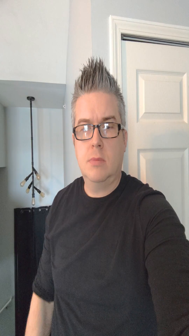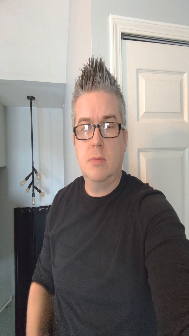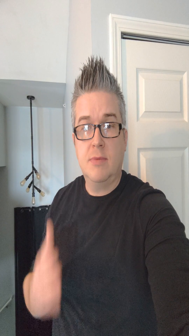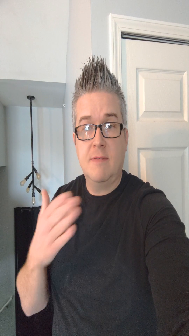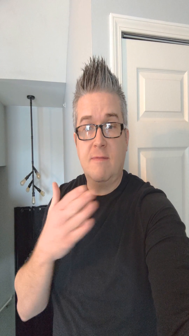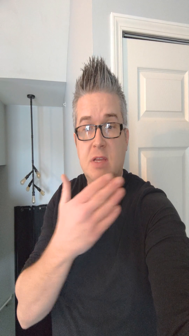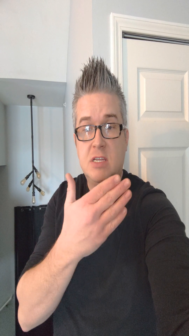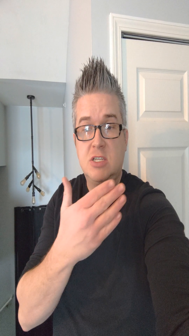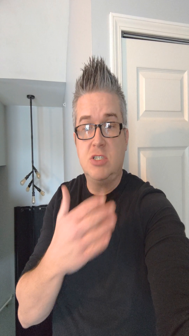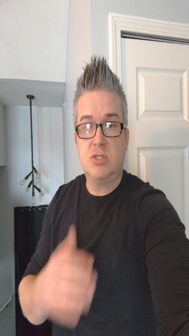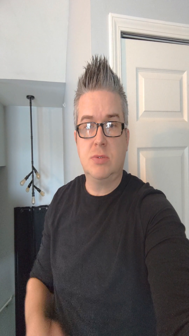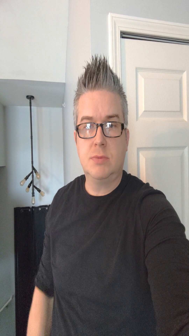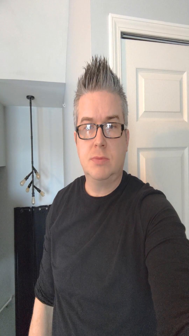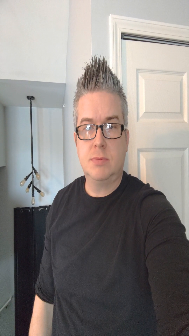fish